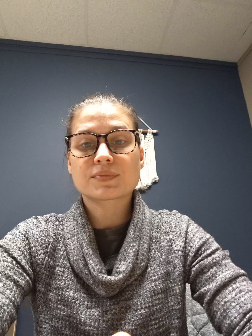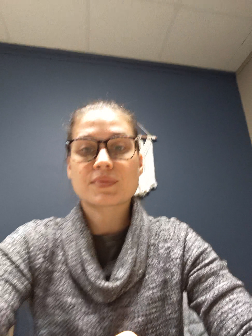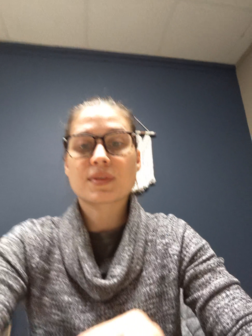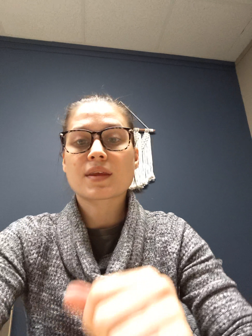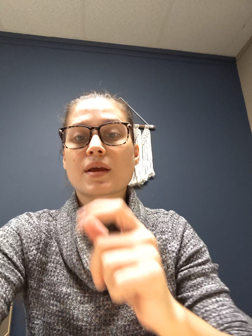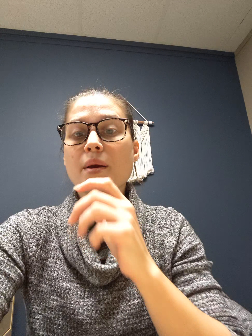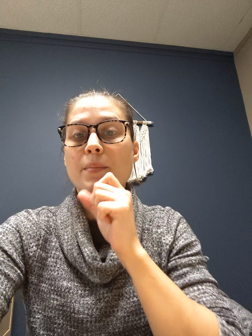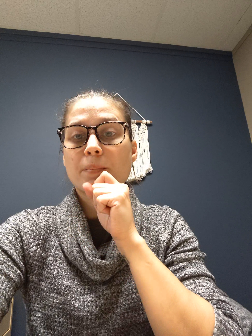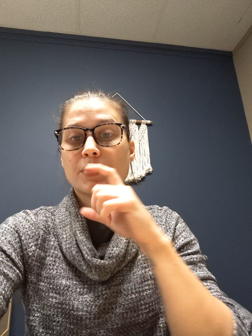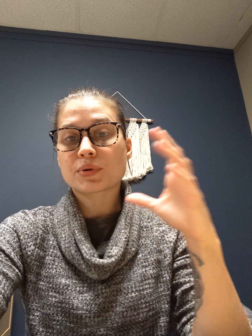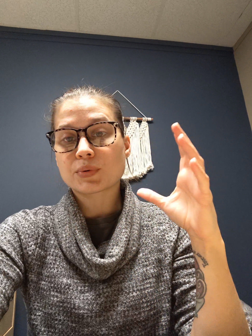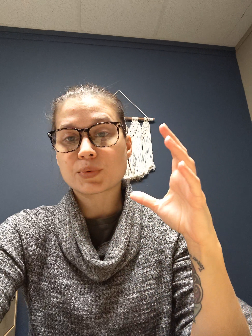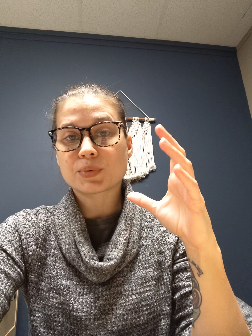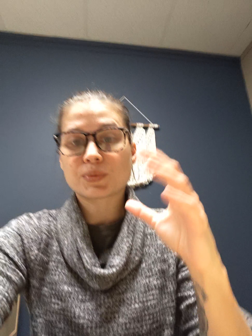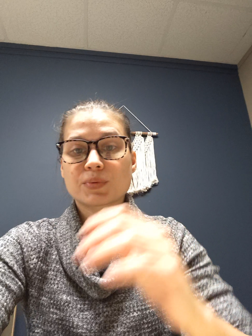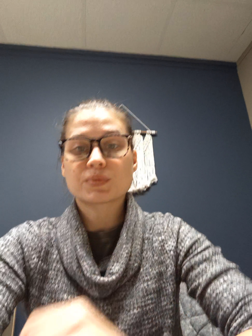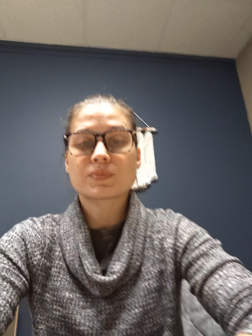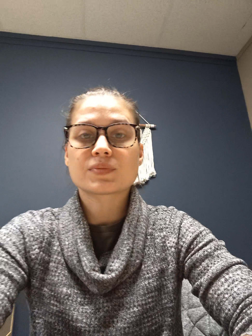balloon